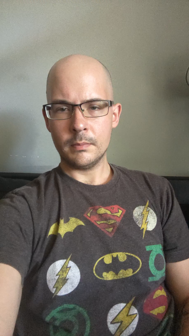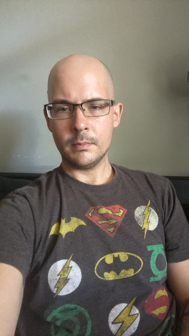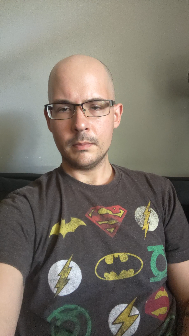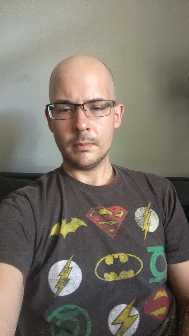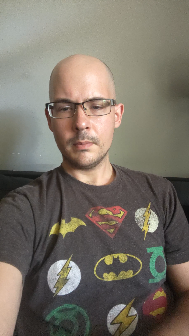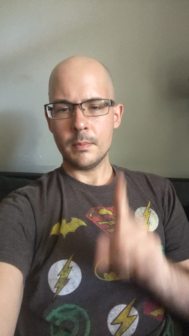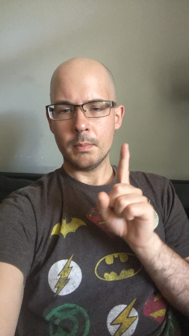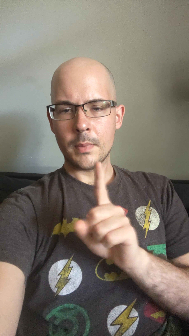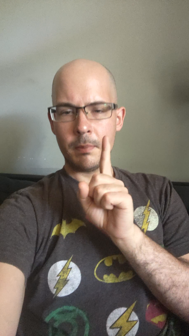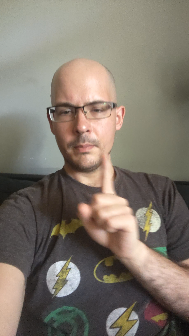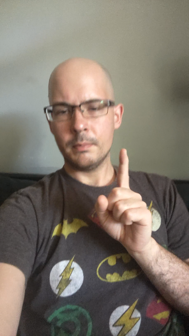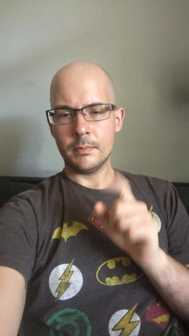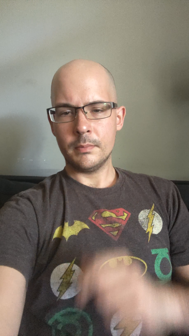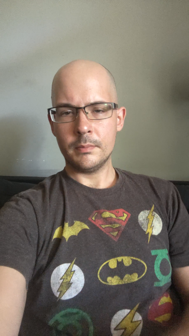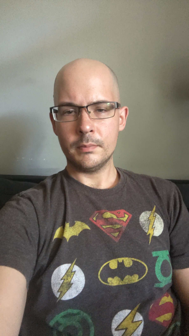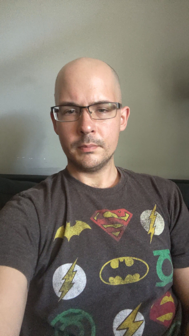bump